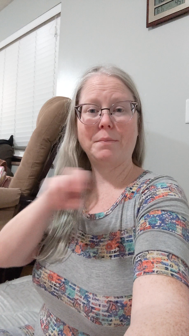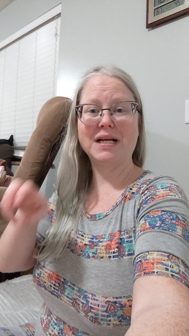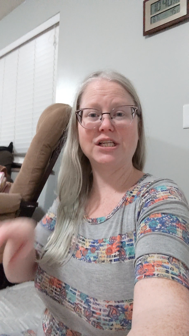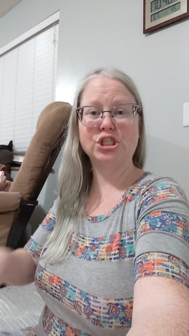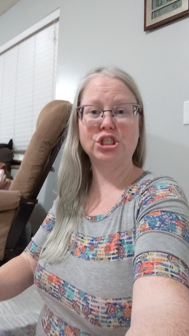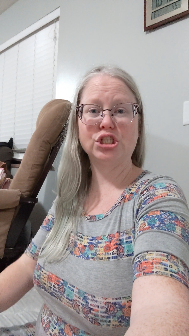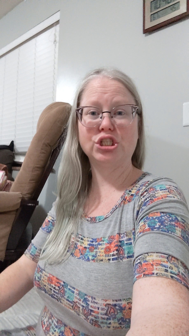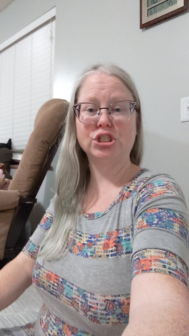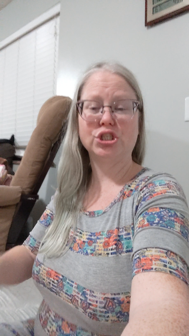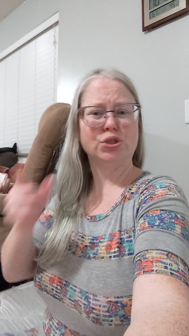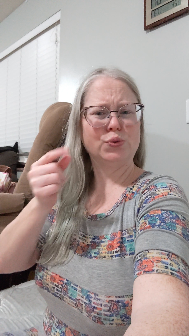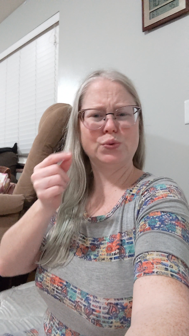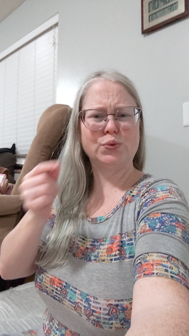do